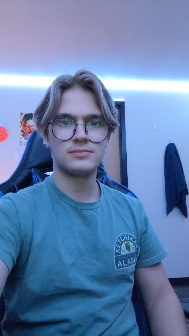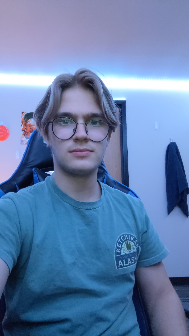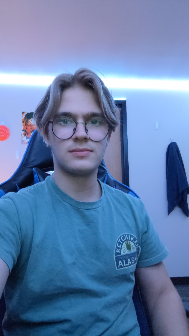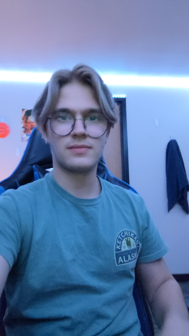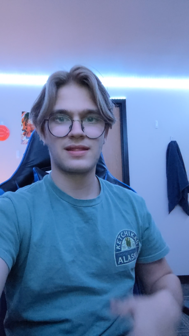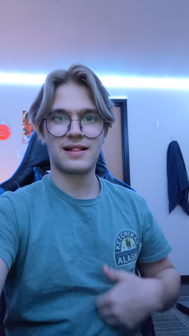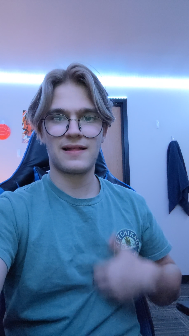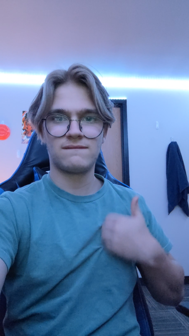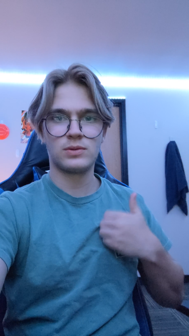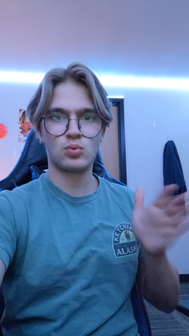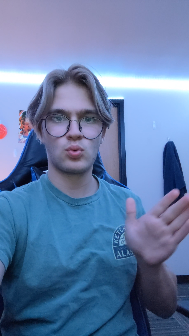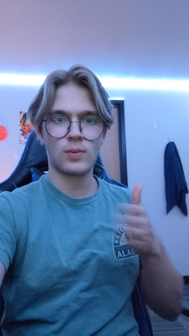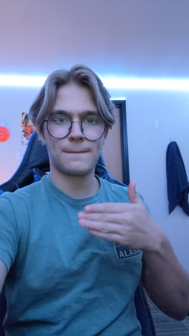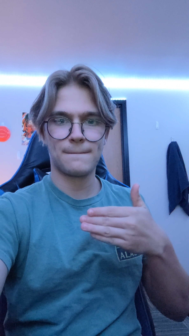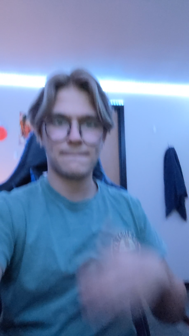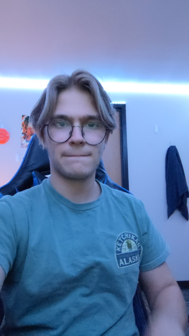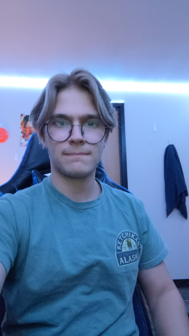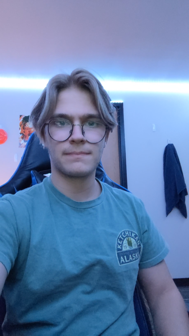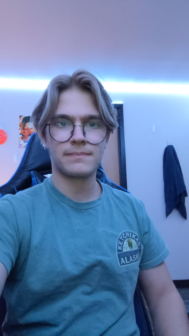living room